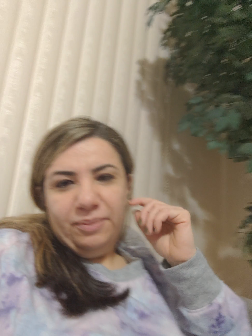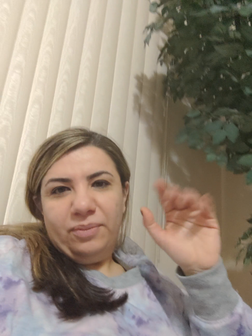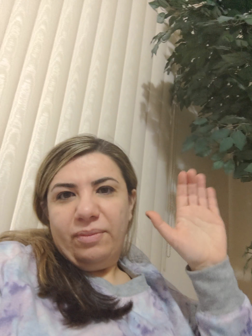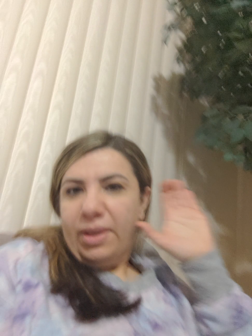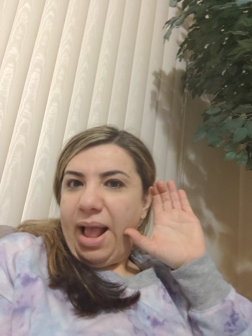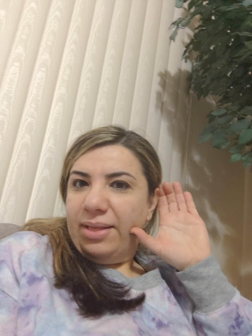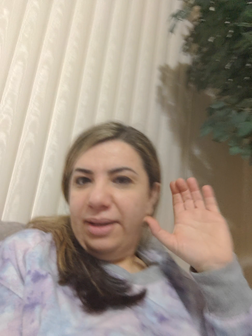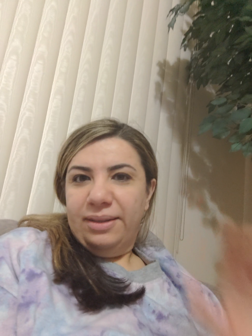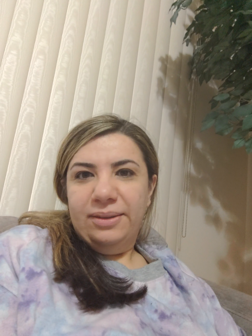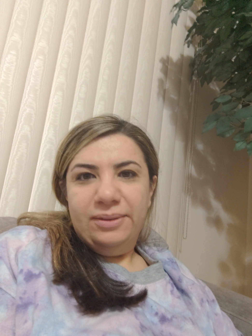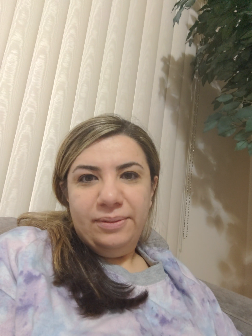listen